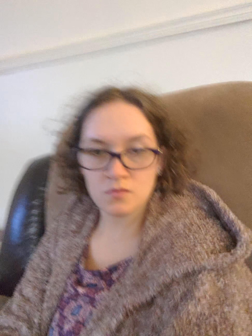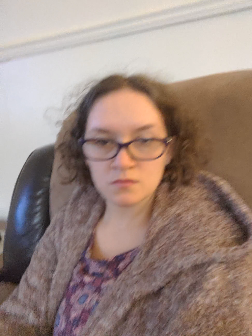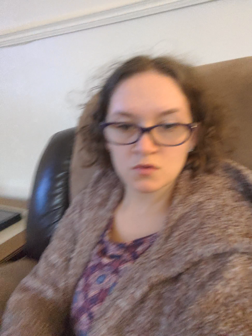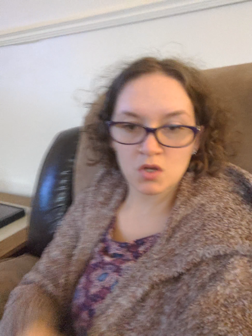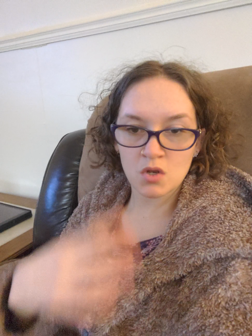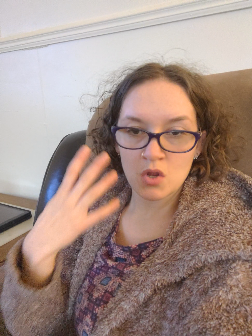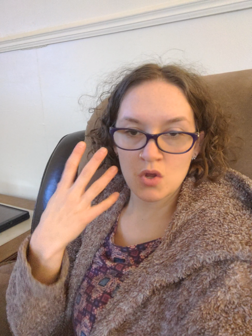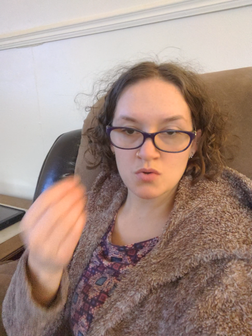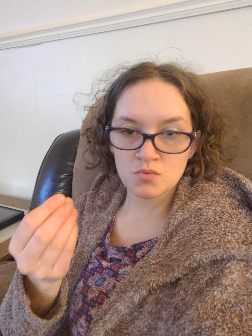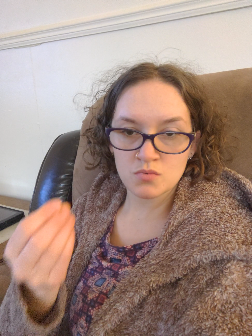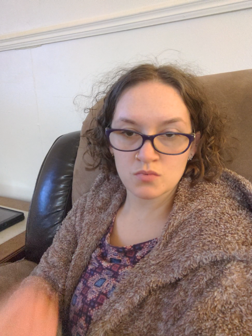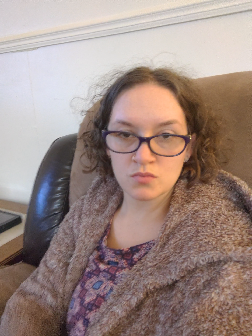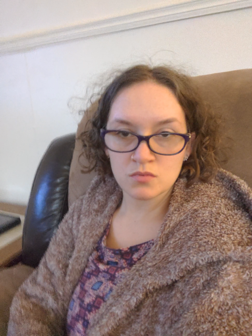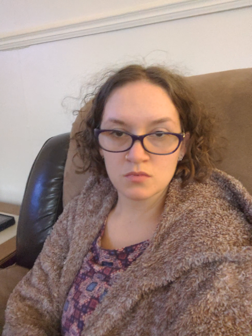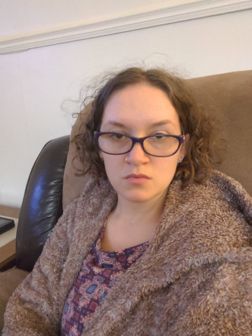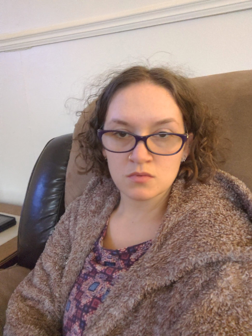go